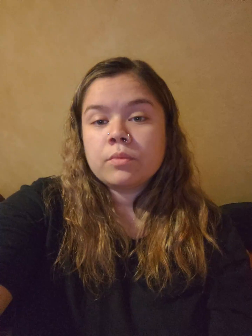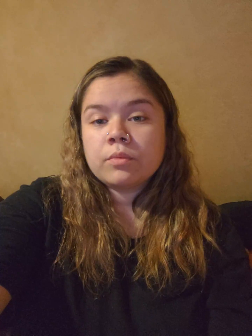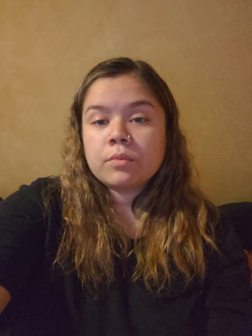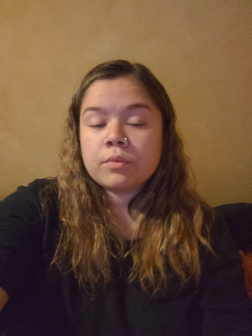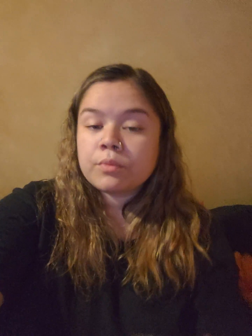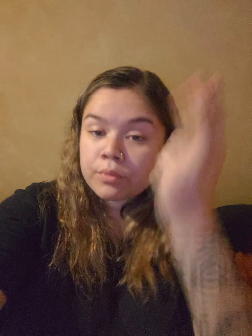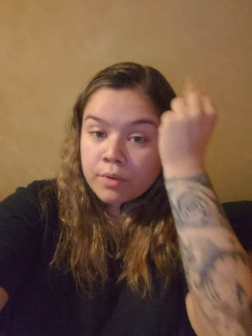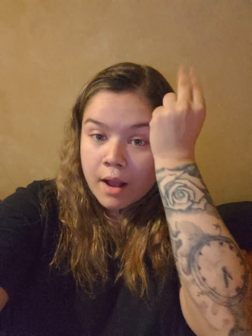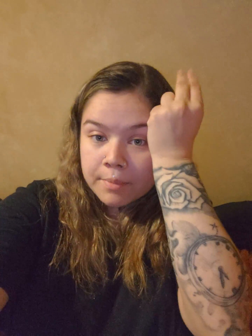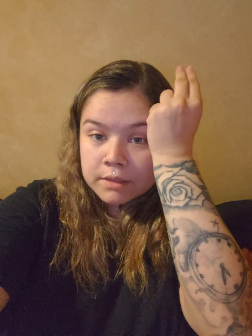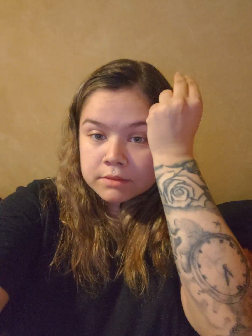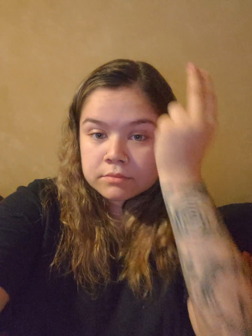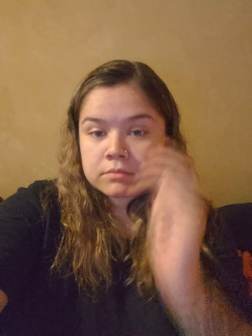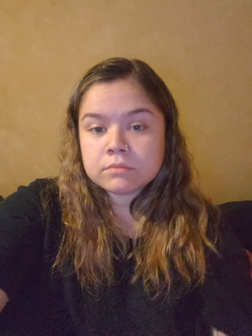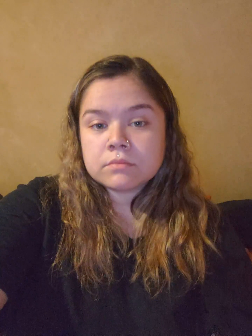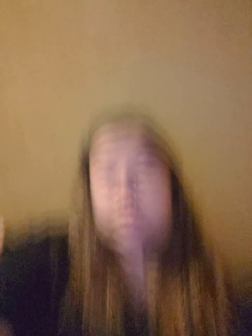rabbit